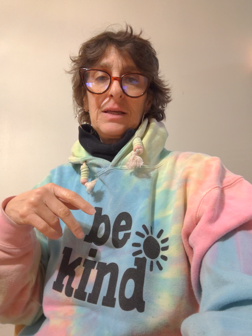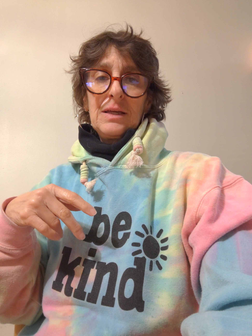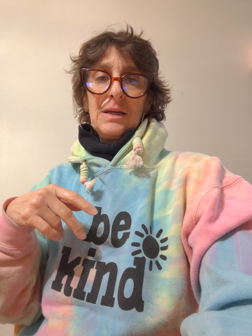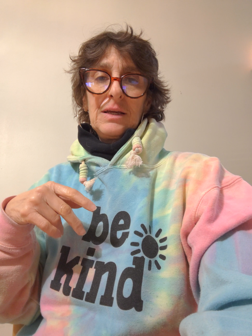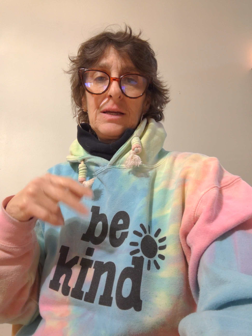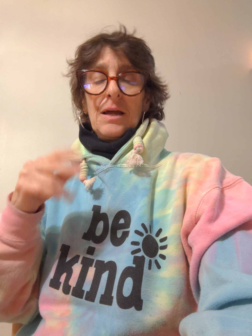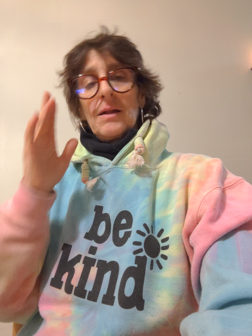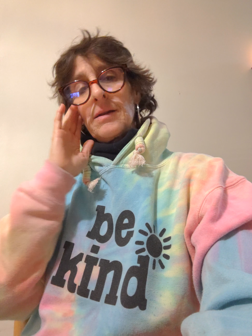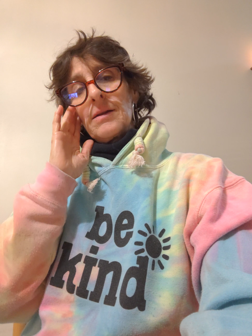nap